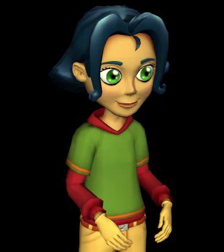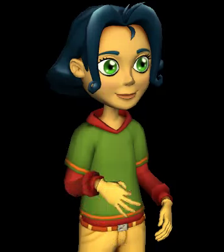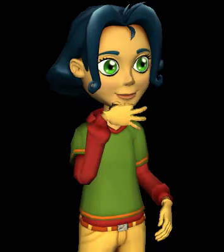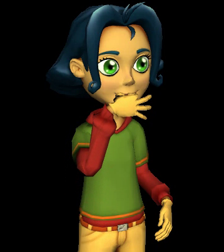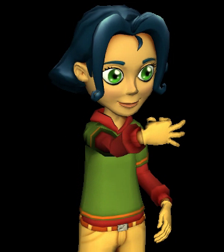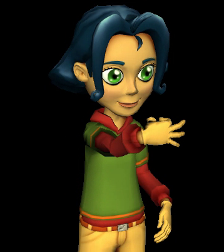يقول